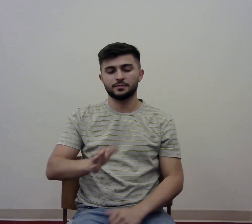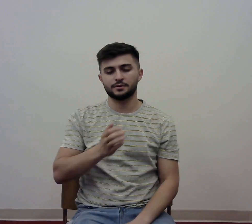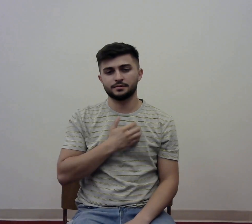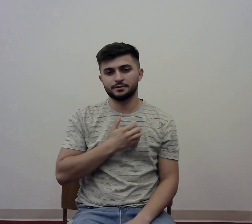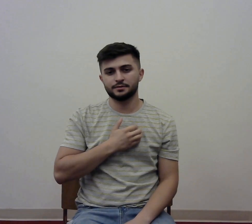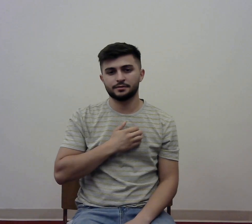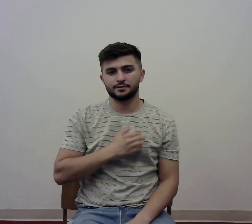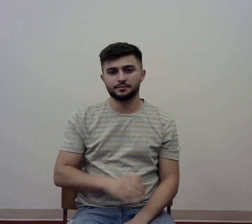istəmək